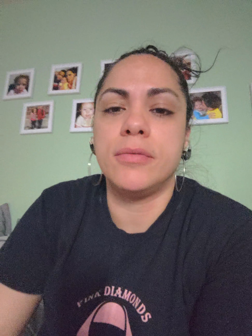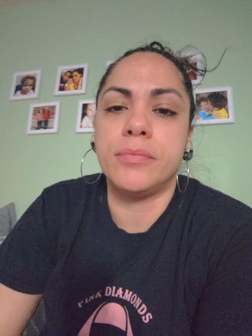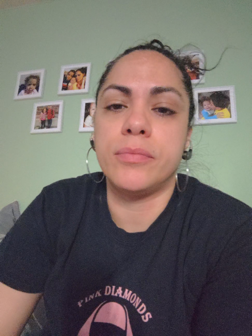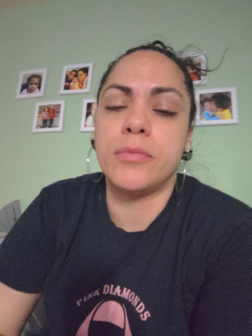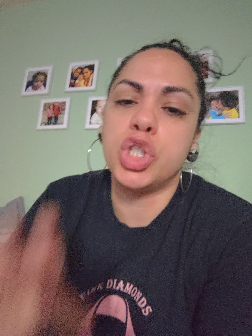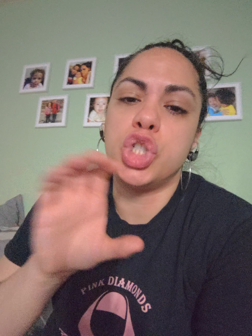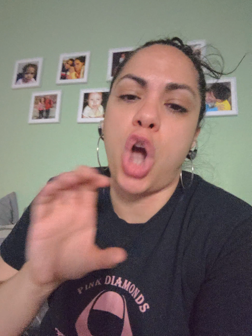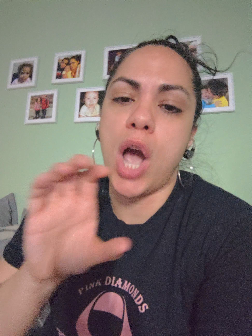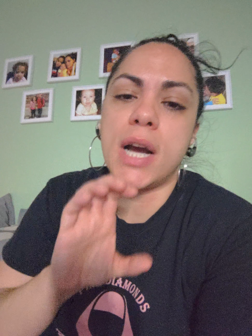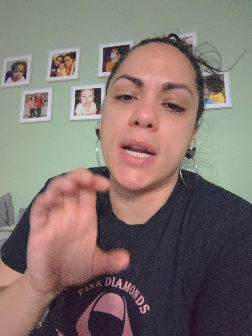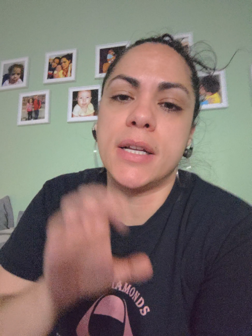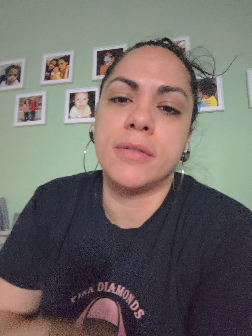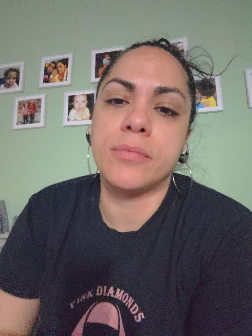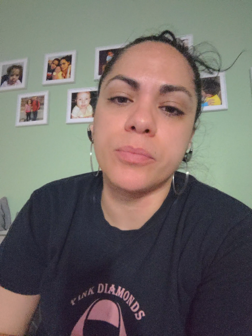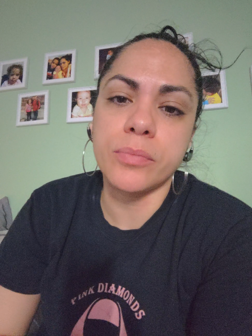chocolate